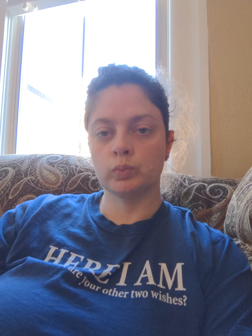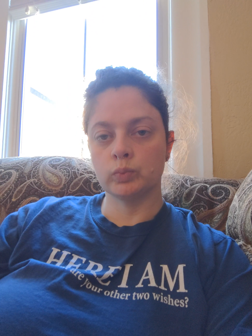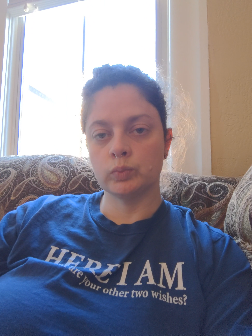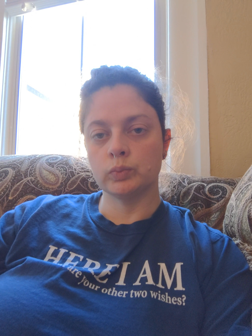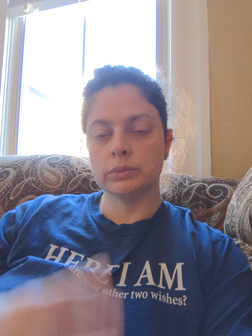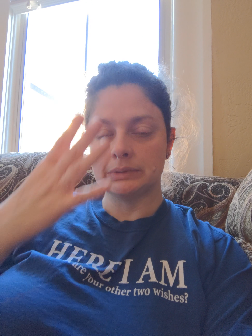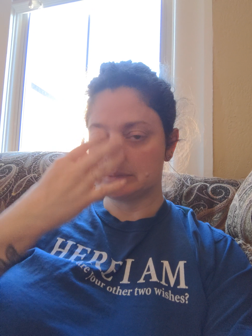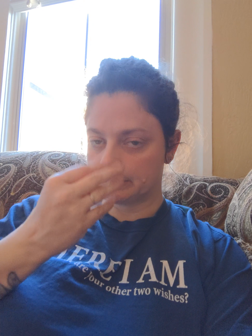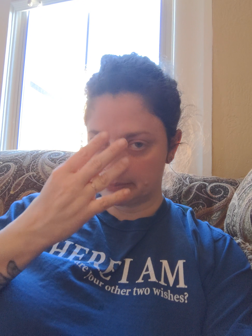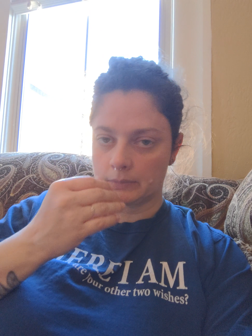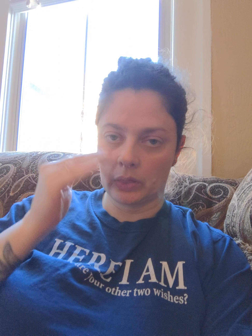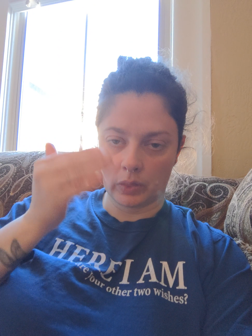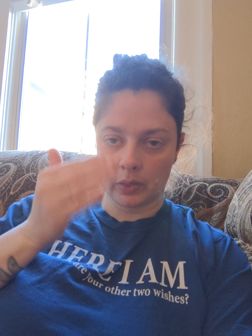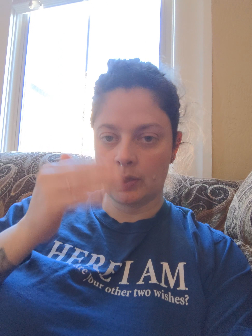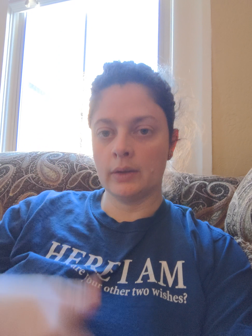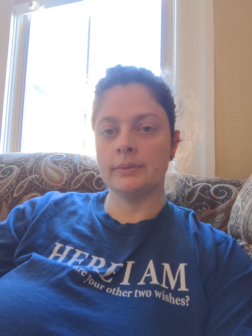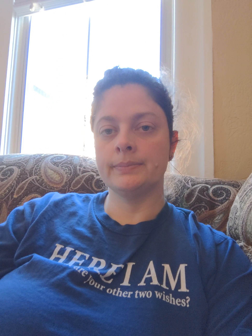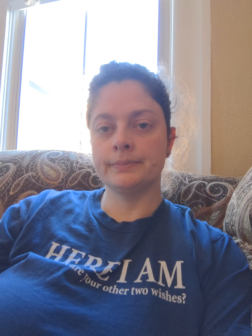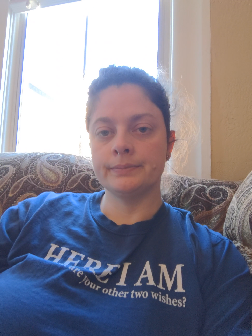sleepy